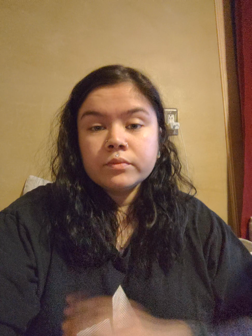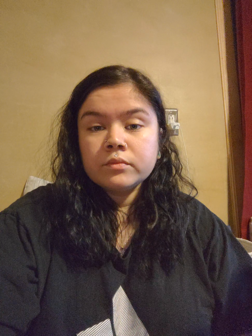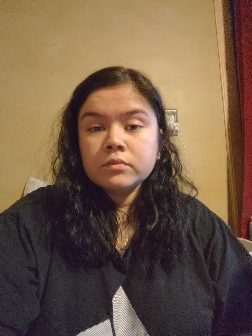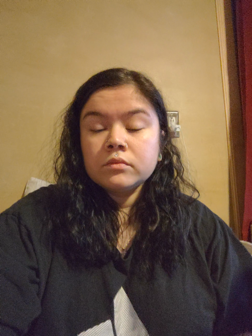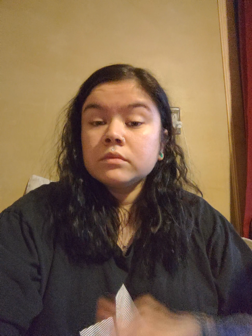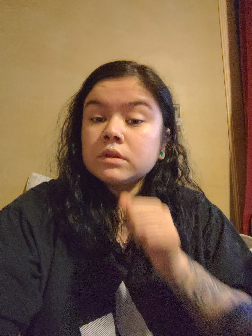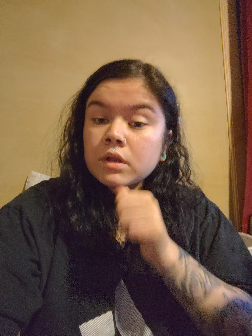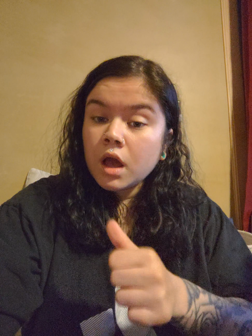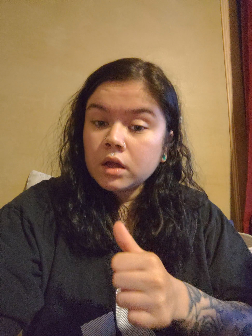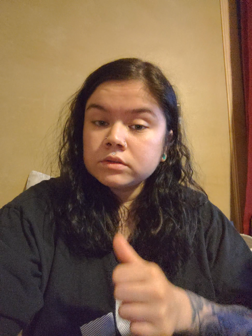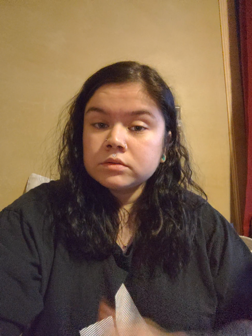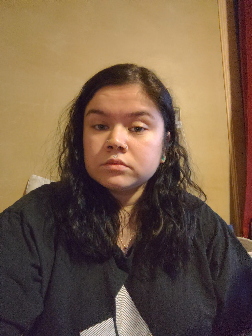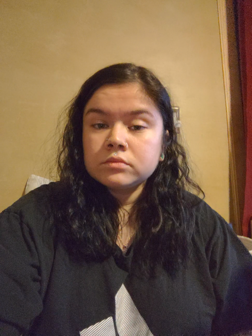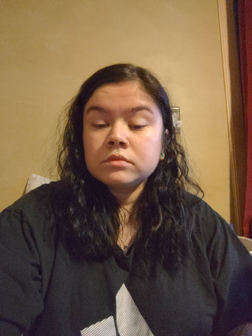not